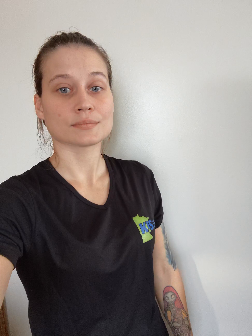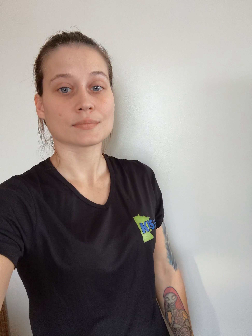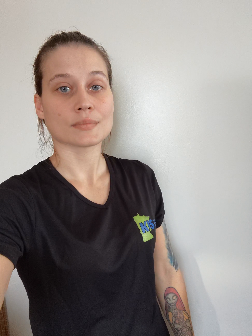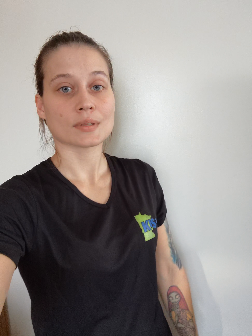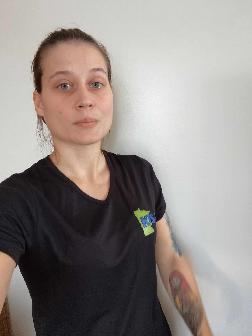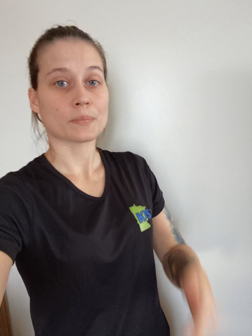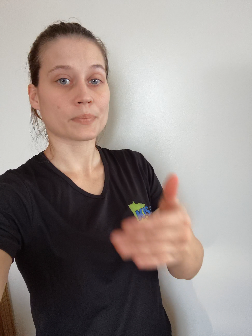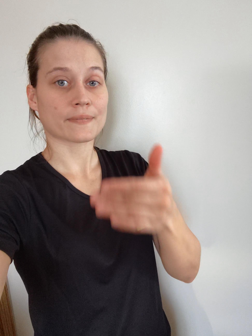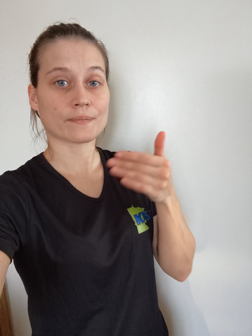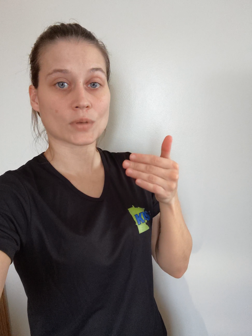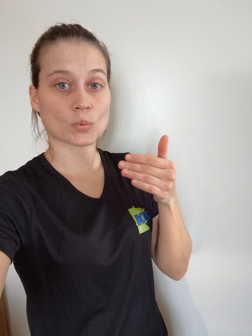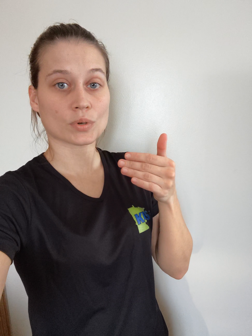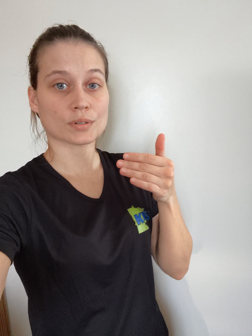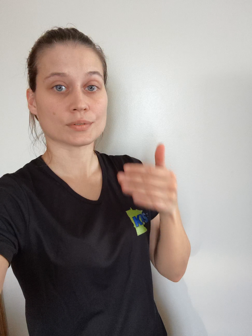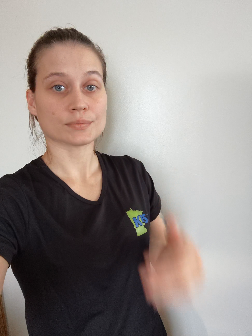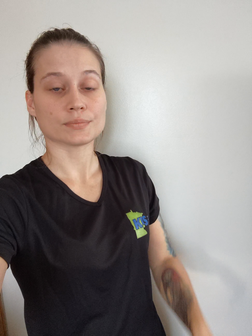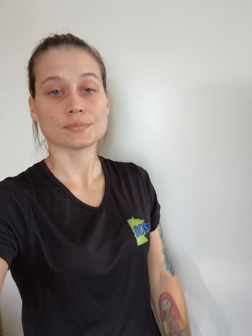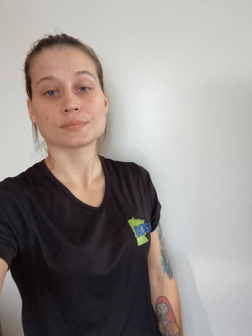before